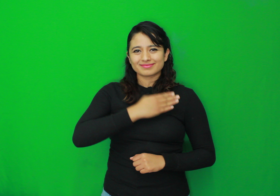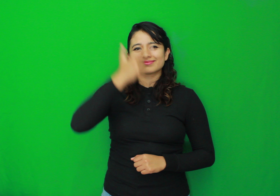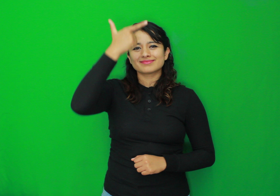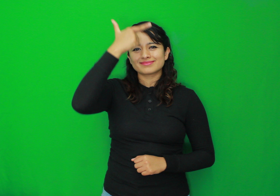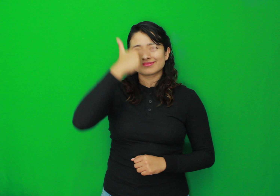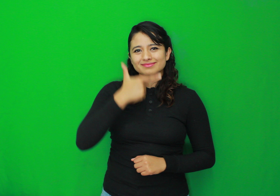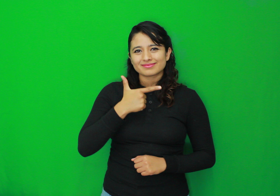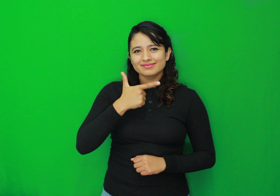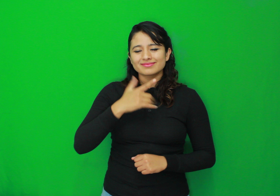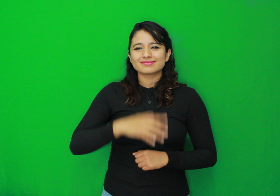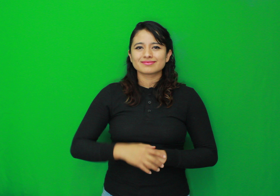noche